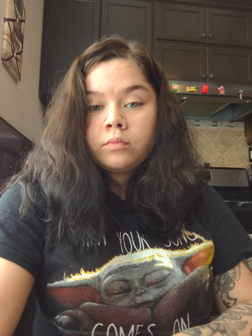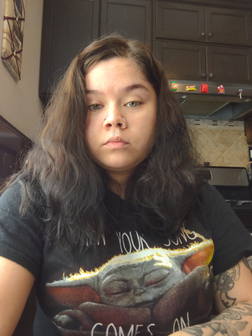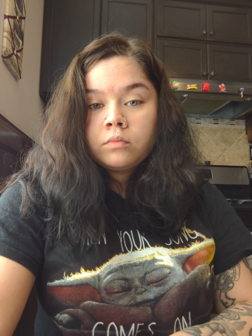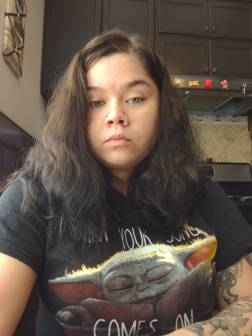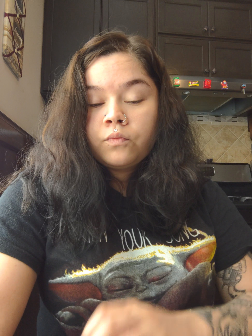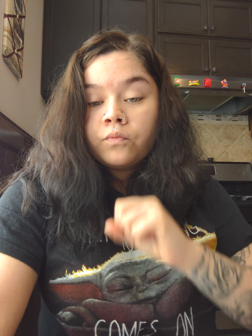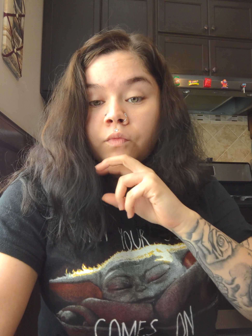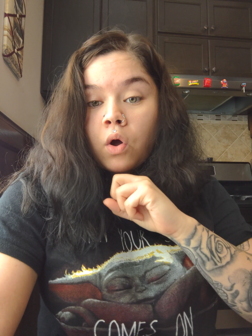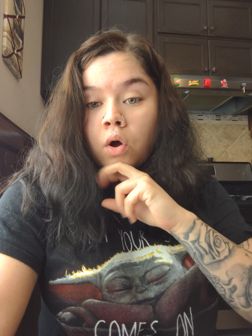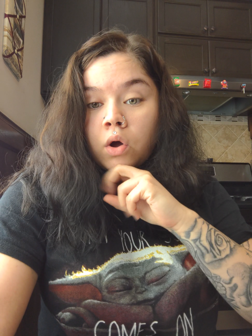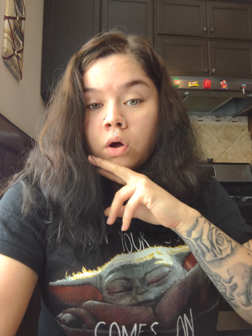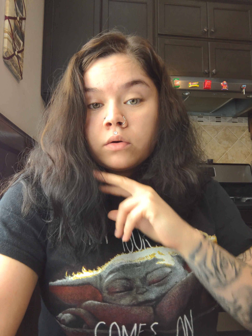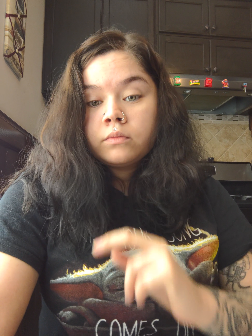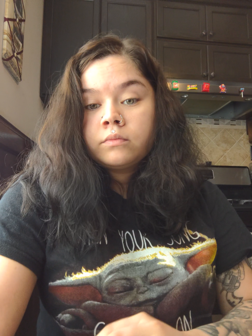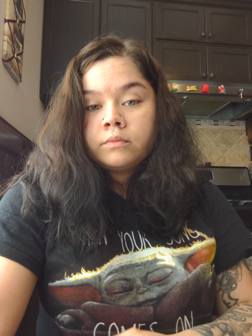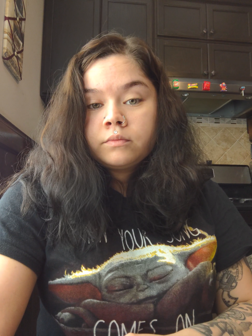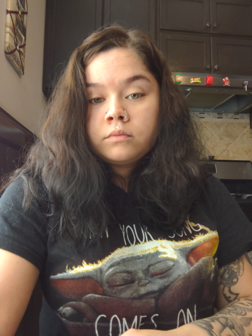frog